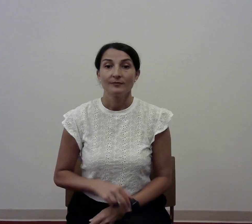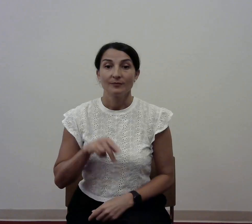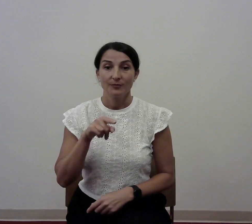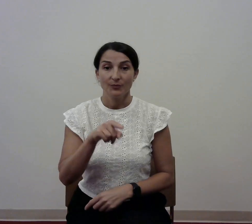bu